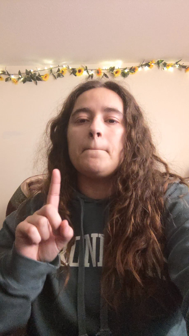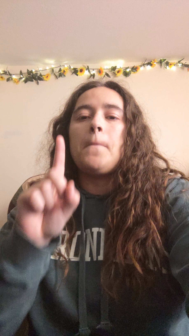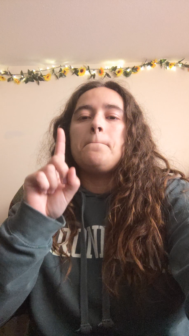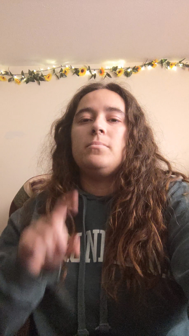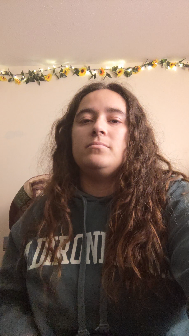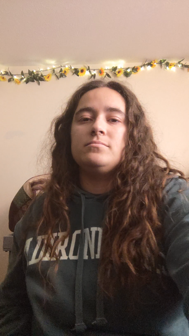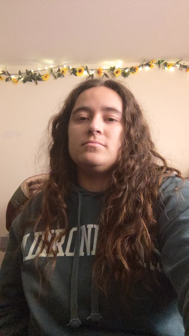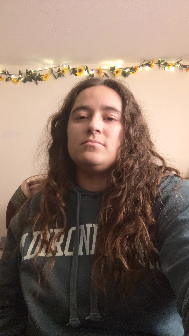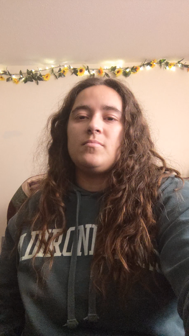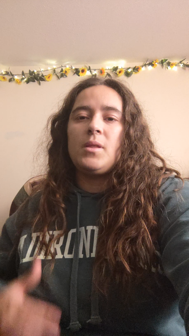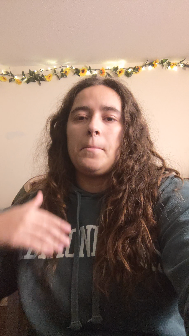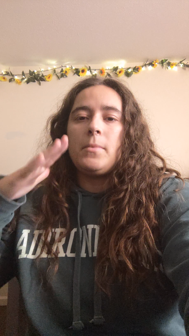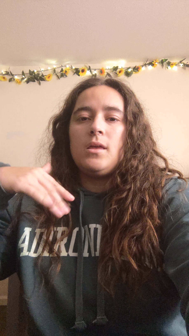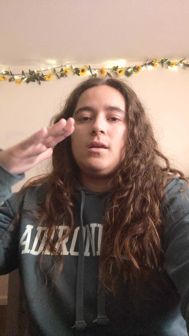build